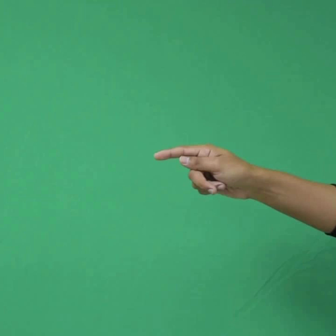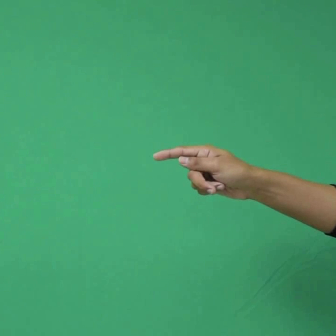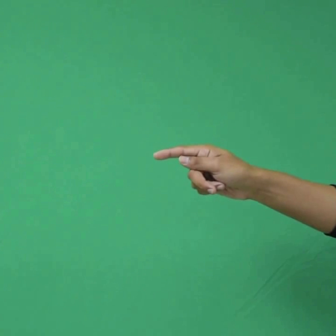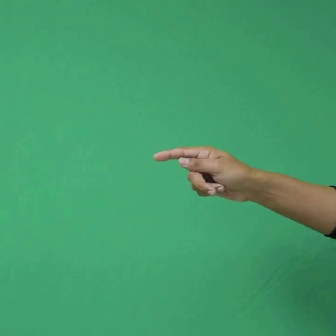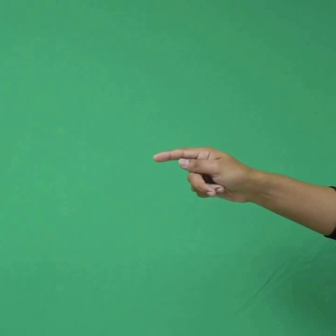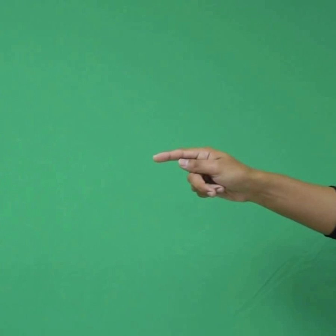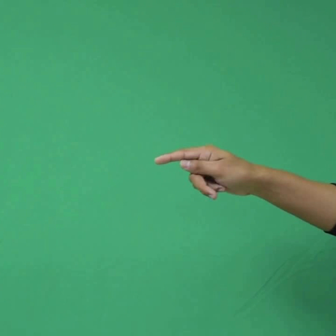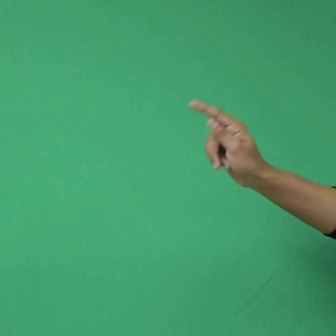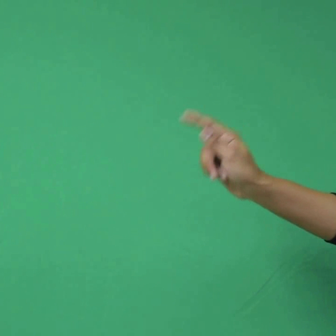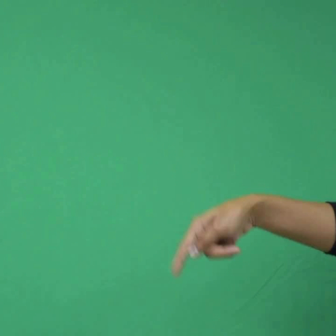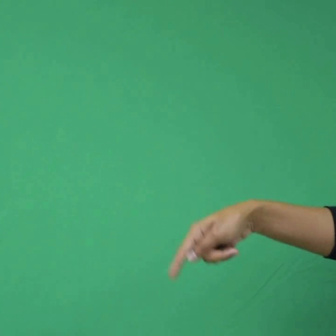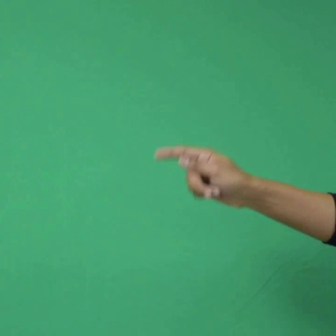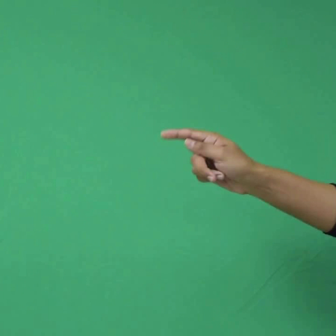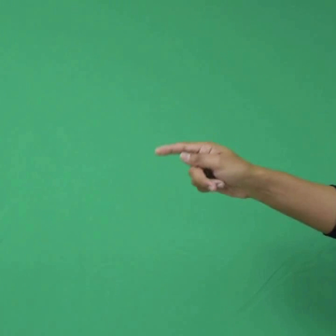K